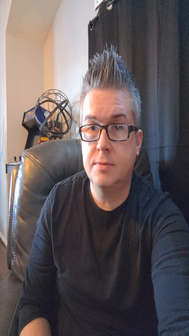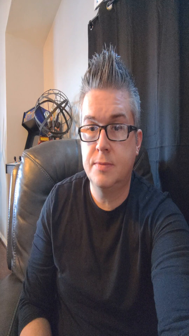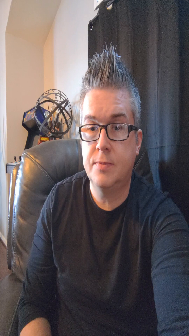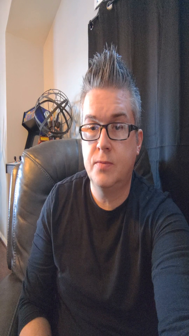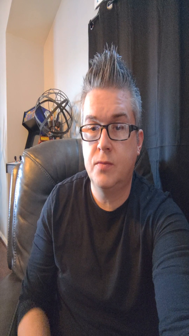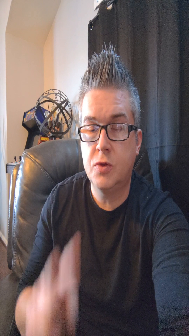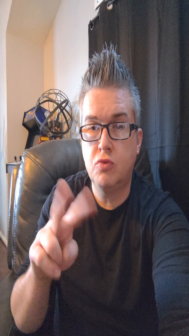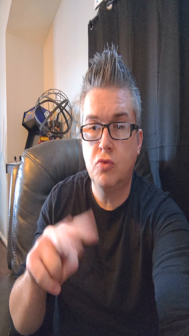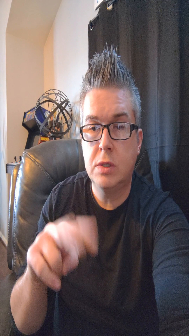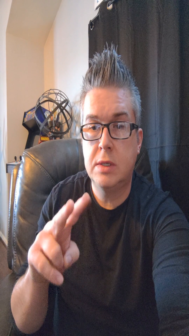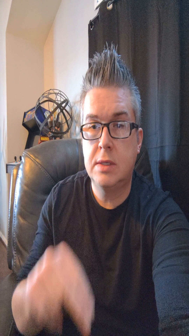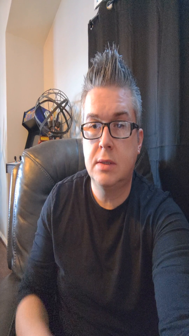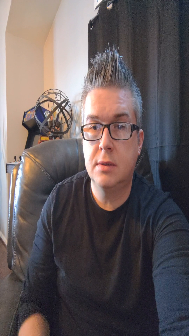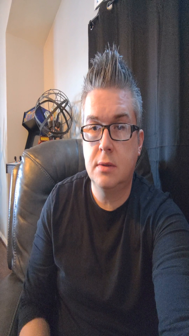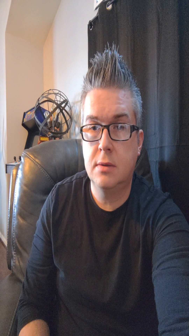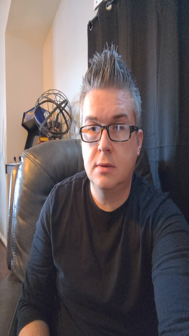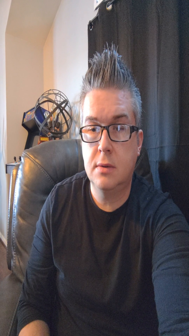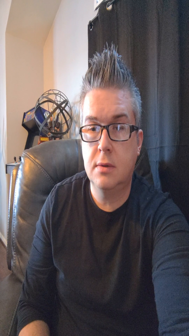read